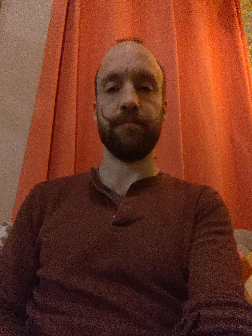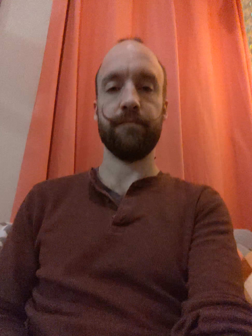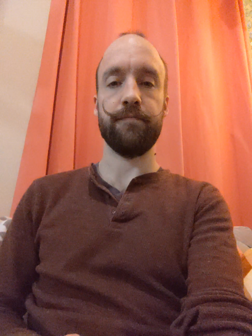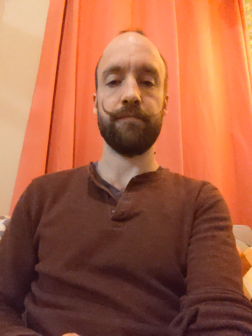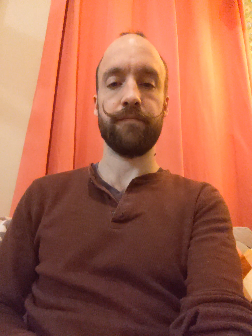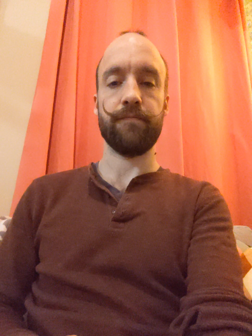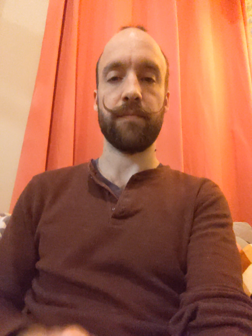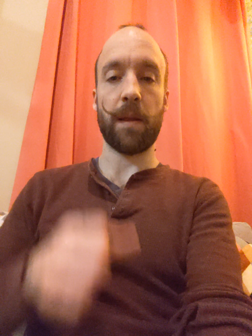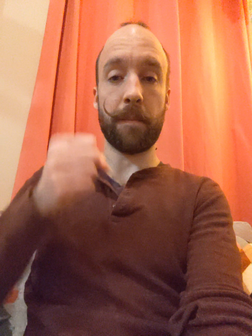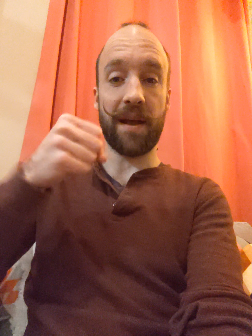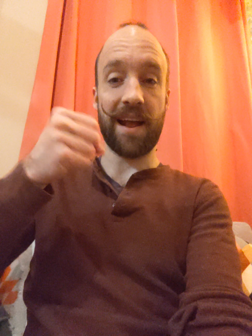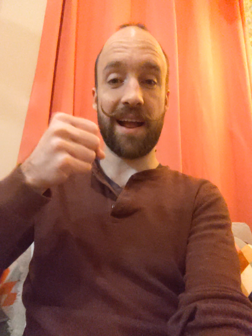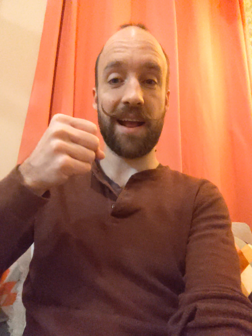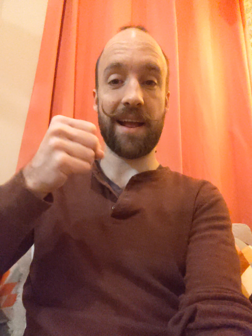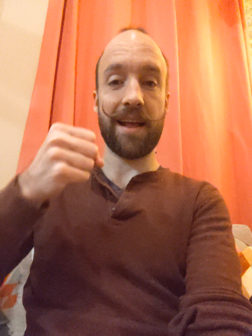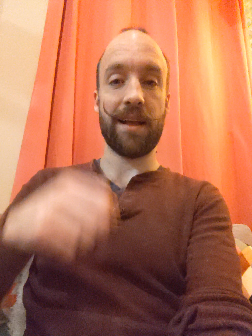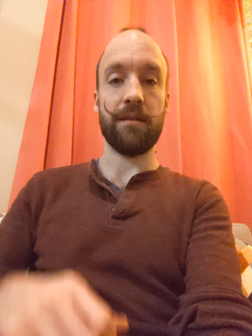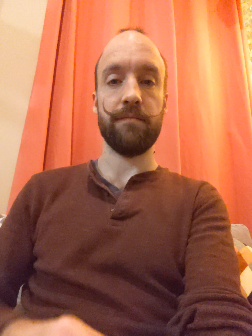make